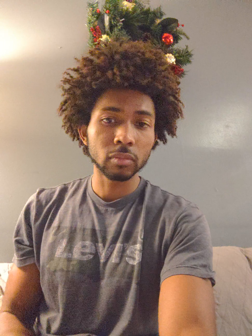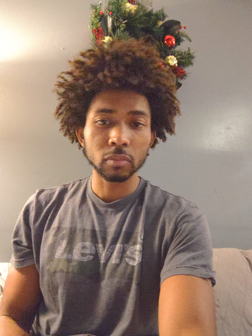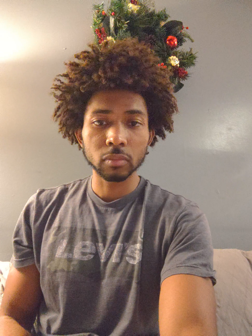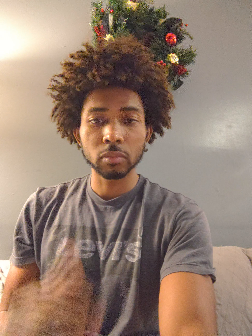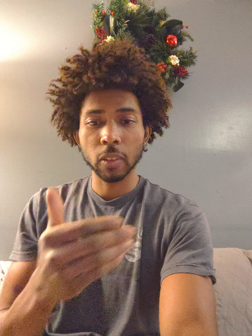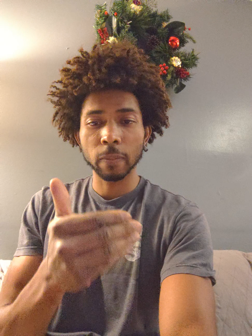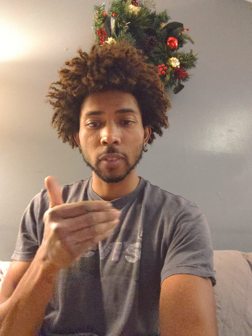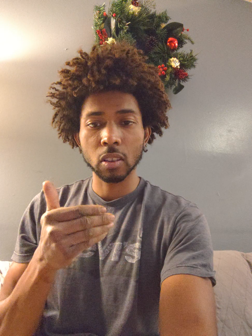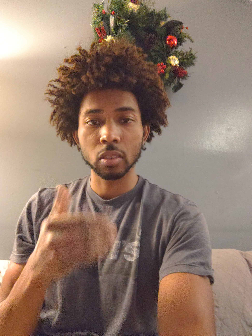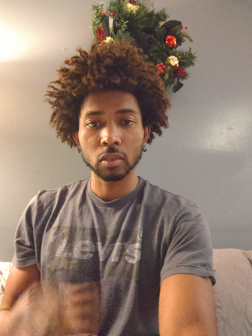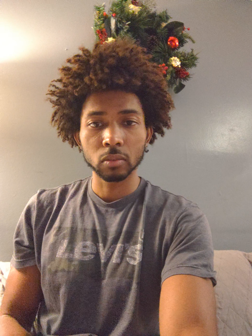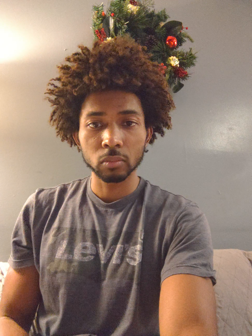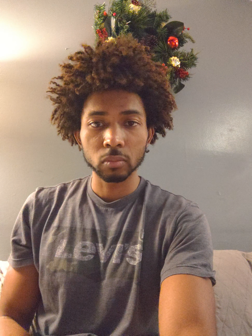before